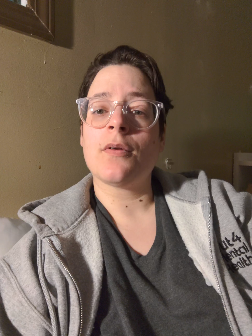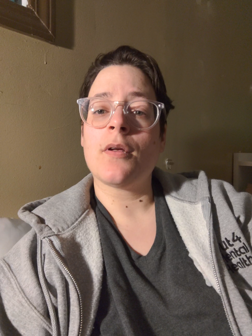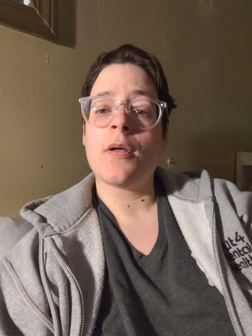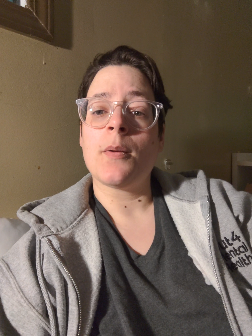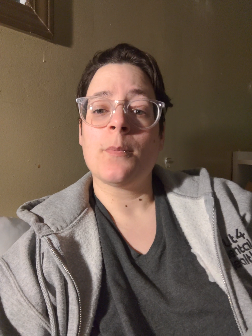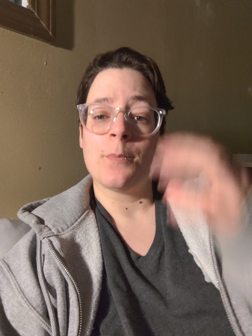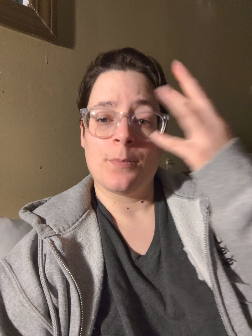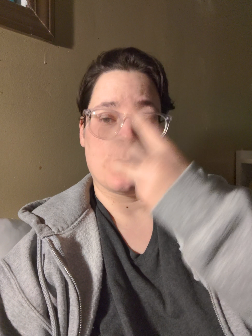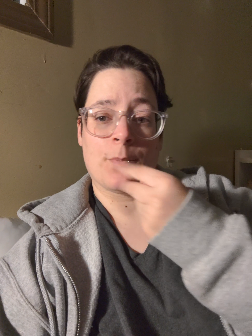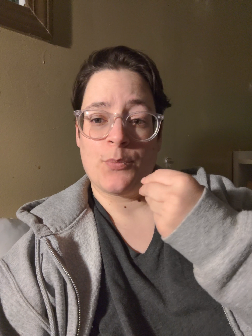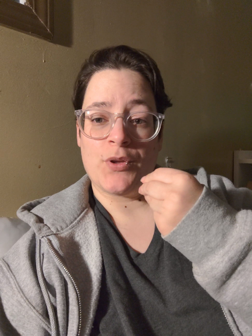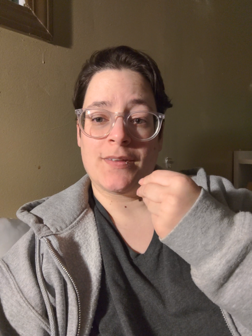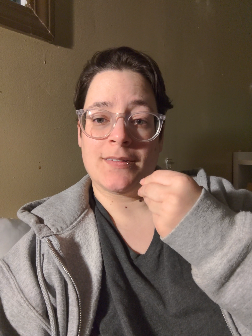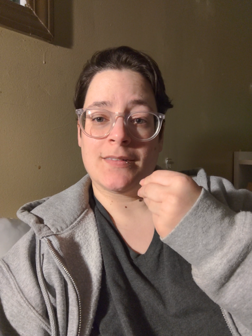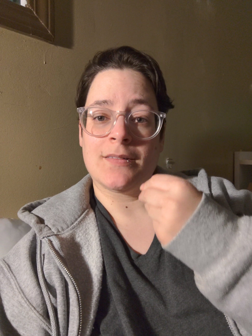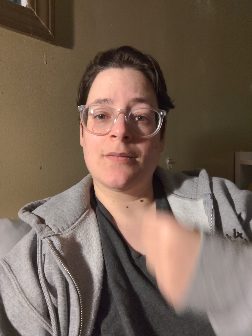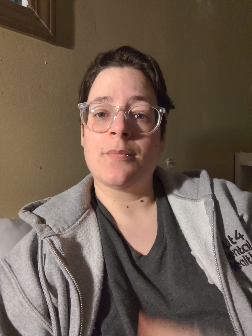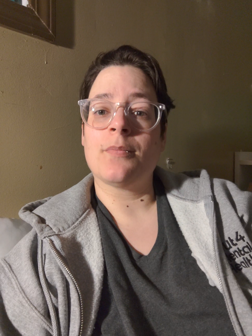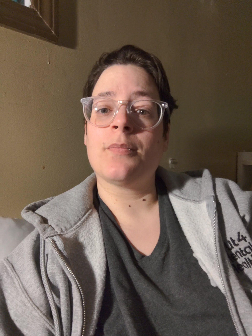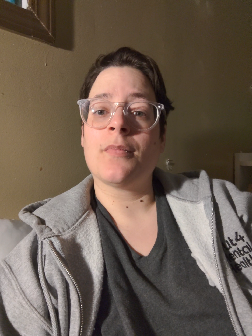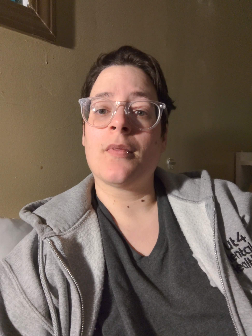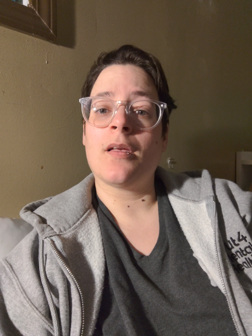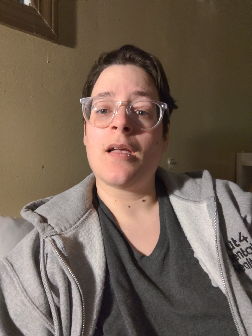pretty